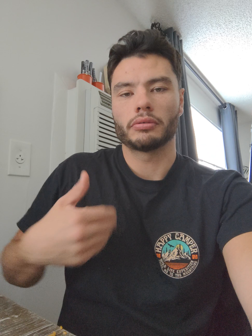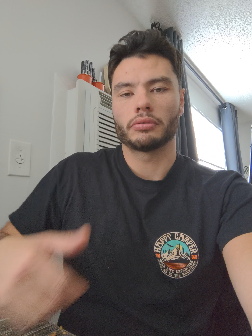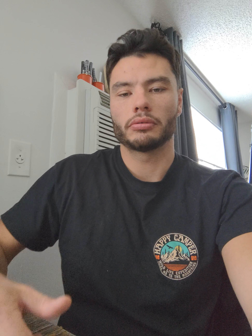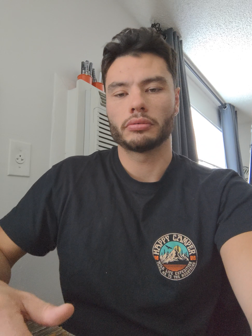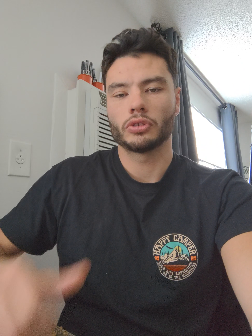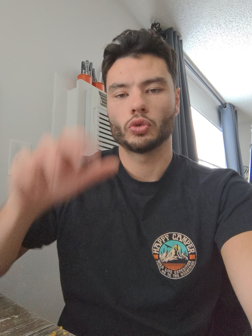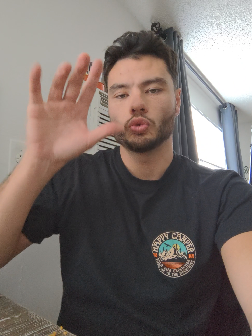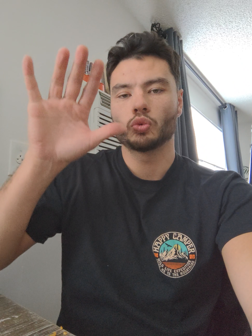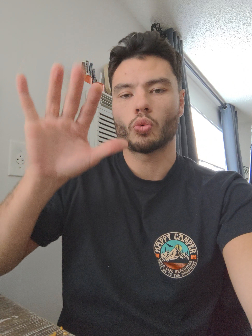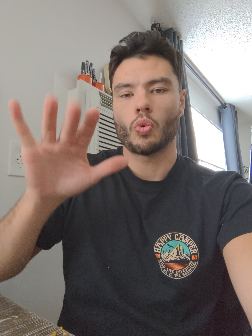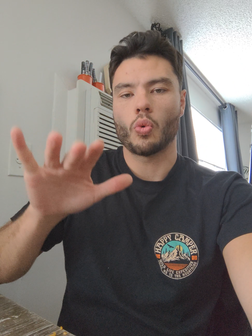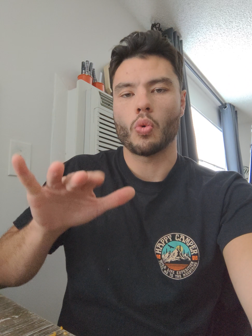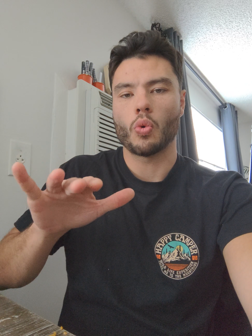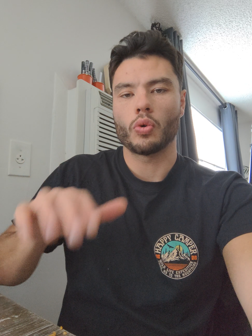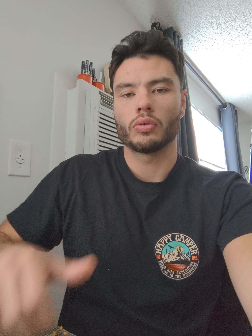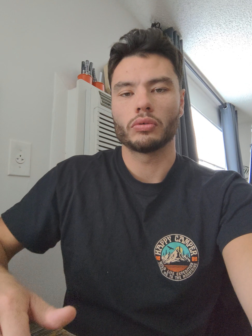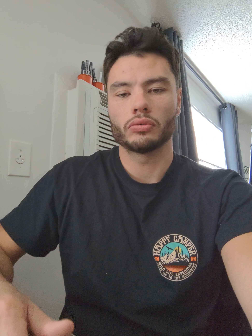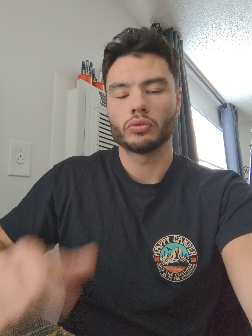snow